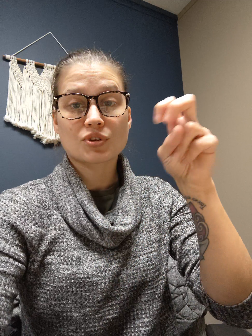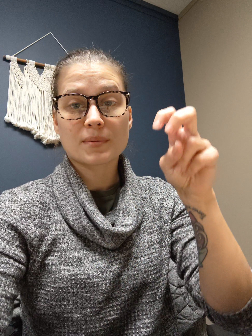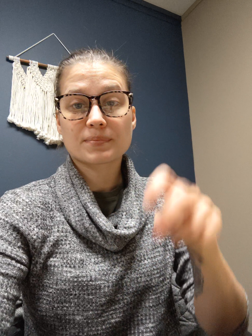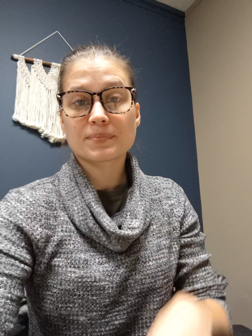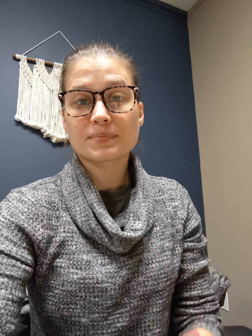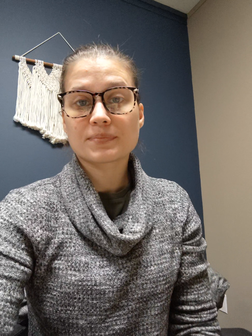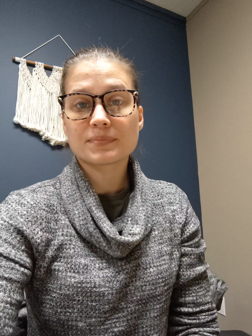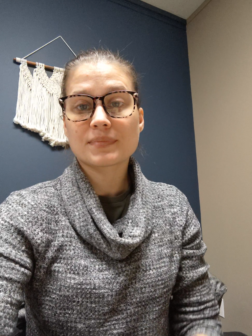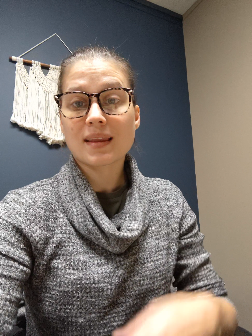jump